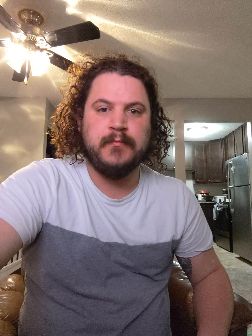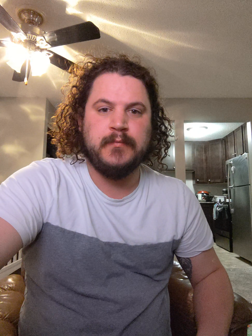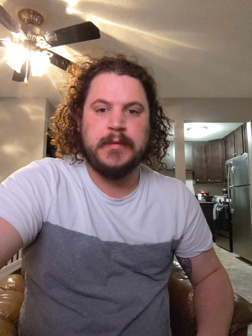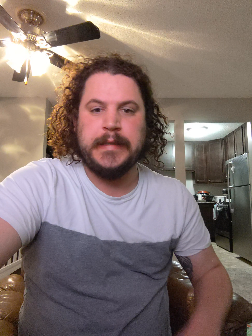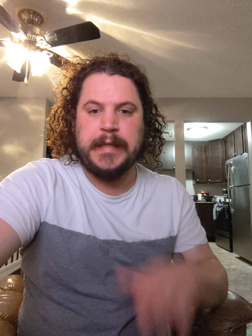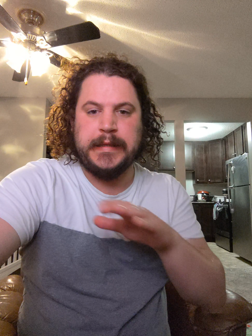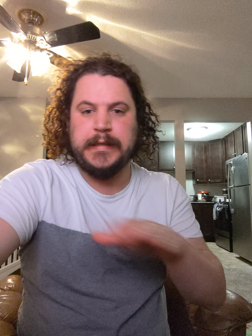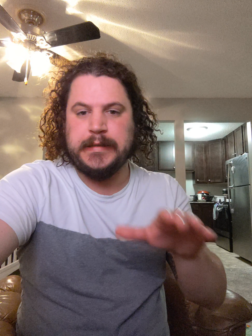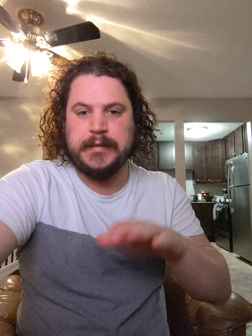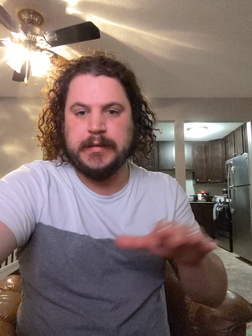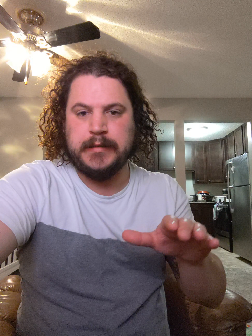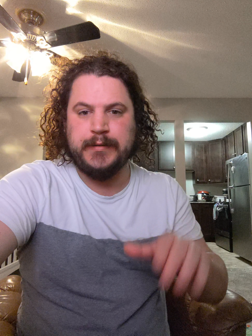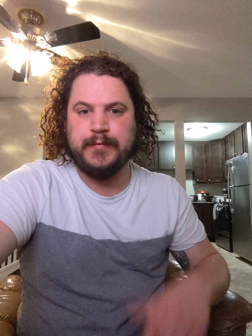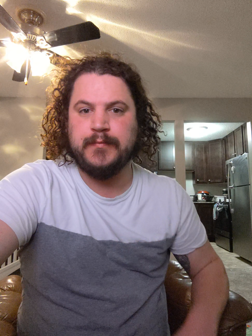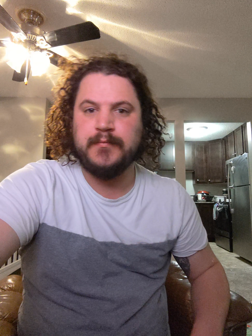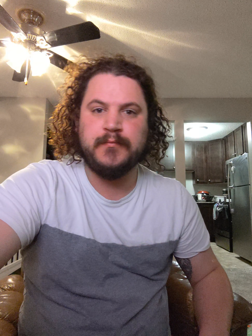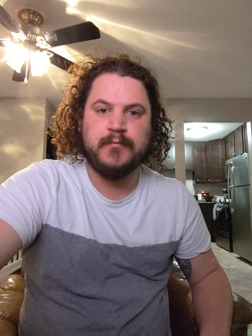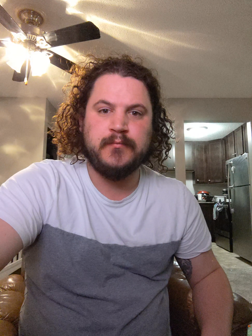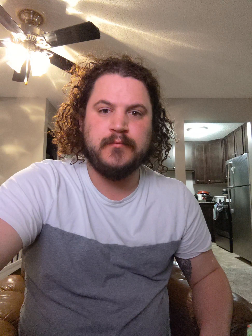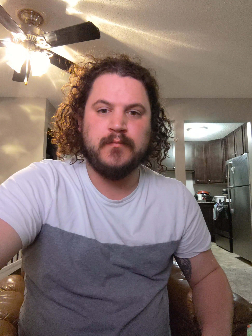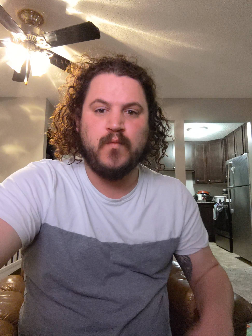clean